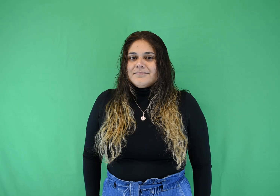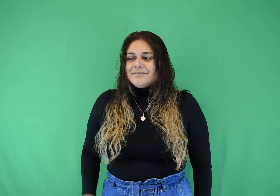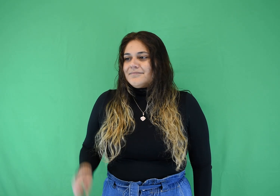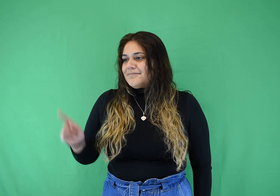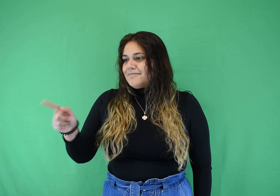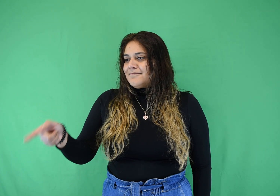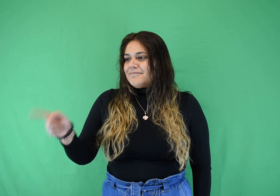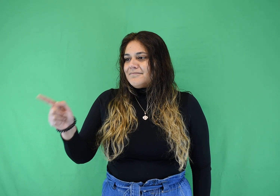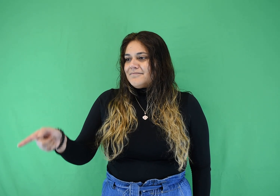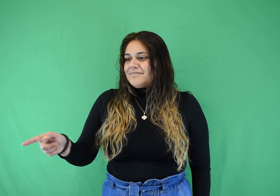ahí